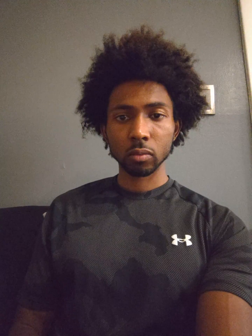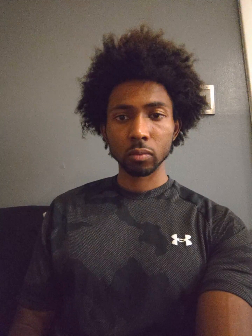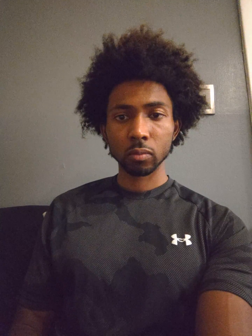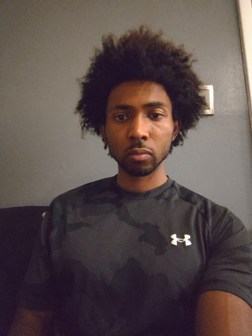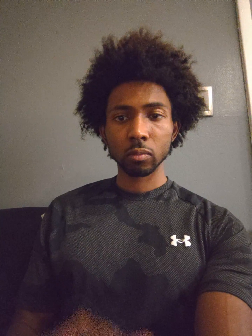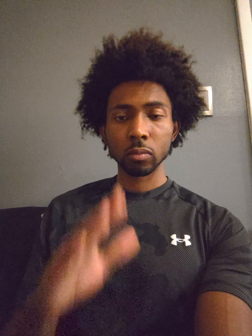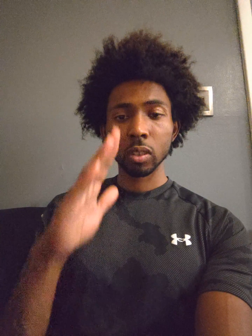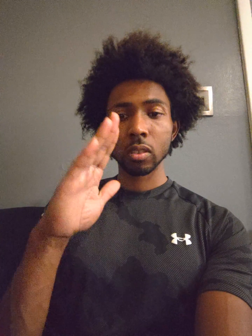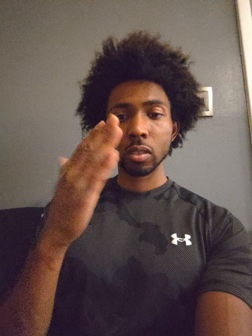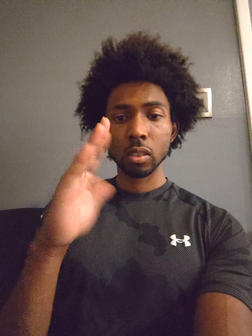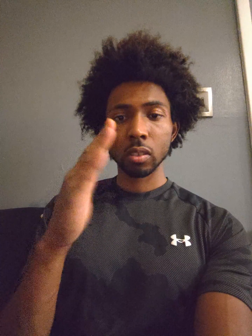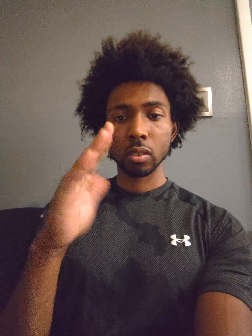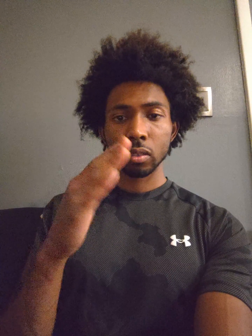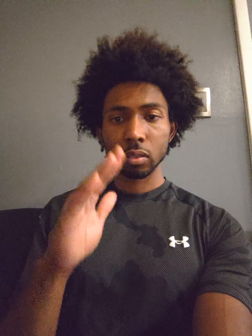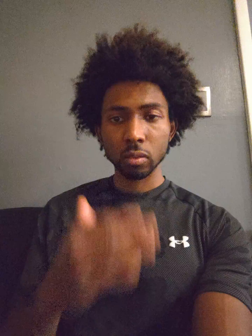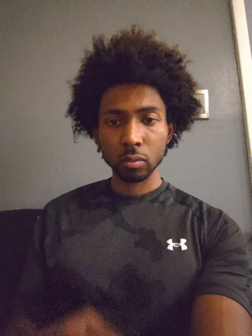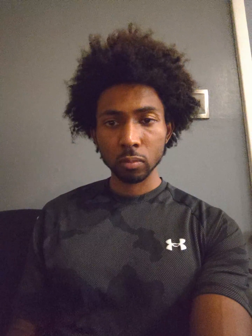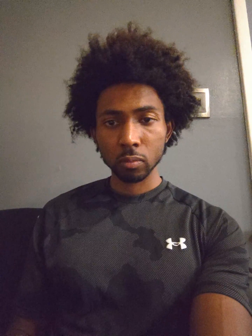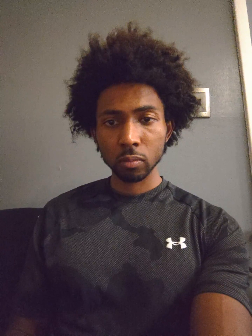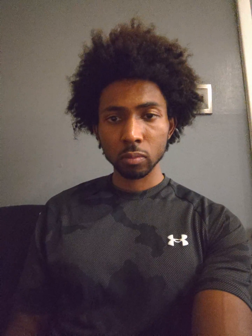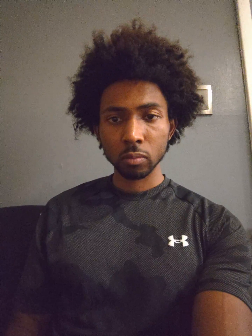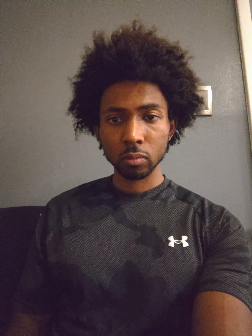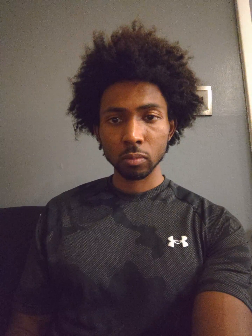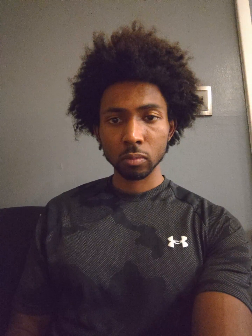downtown